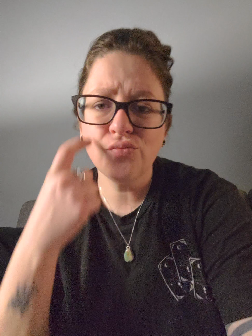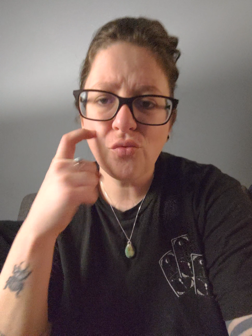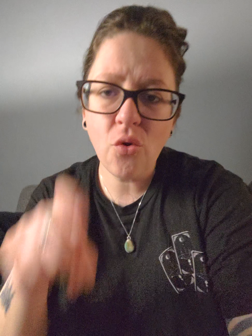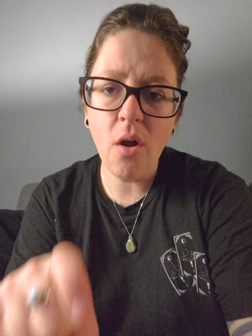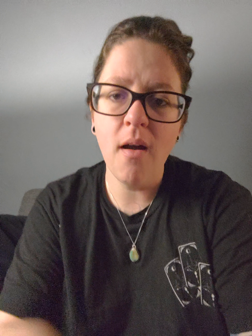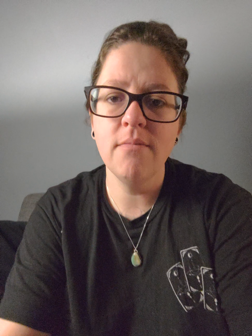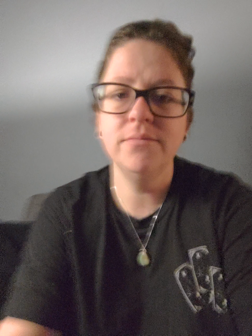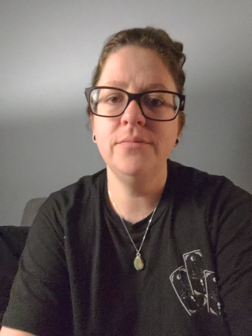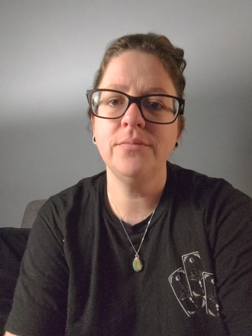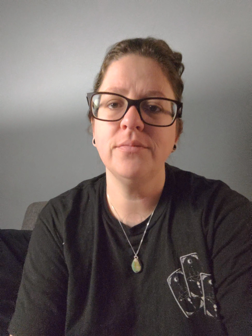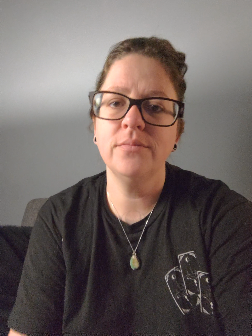cry